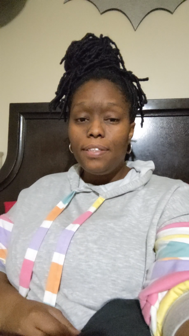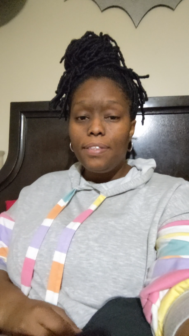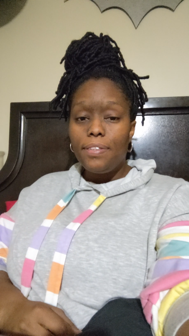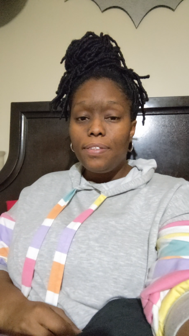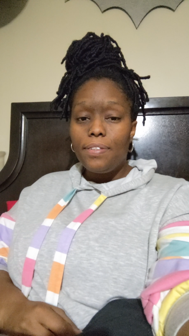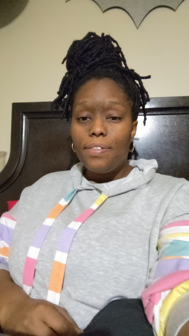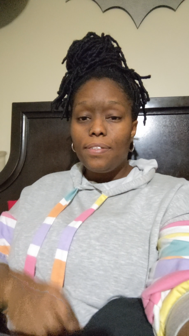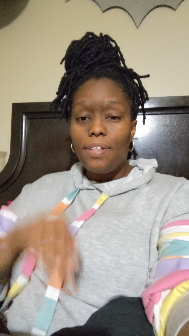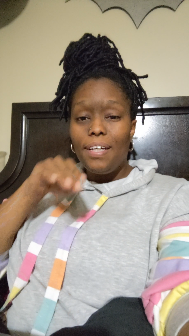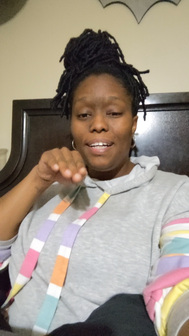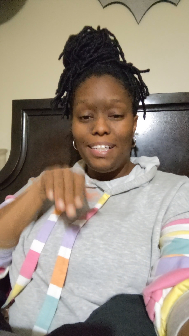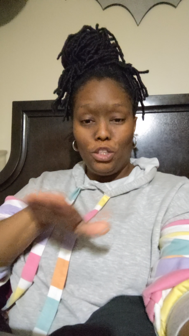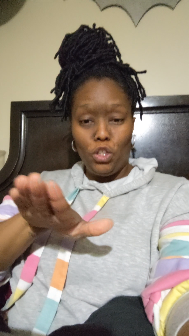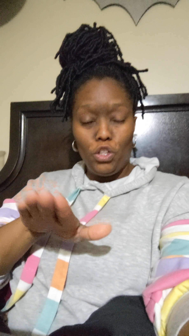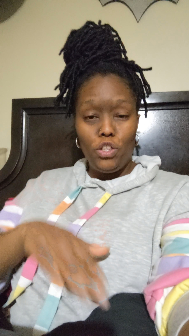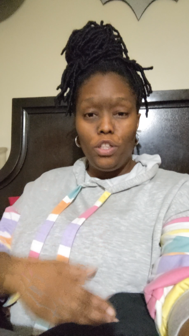enter